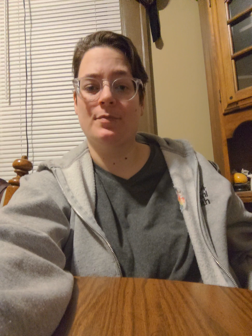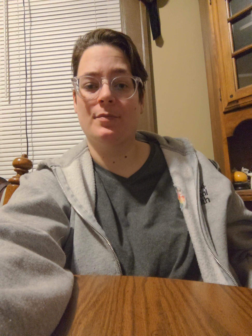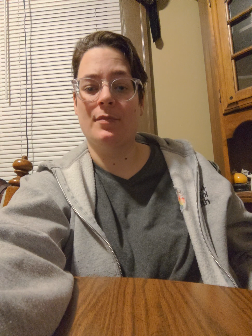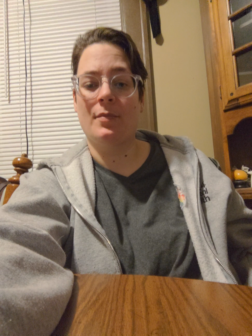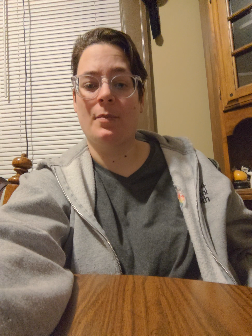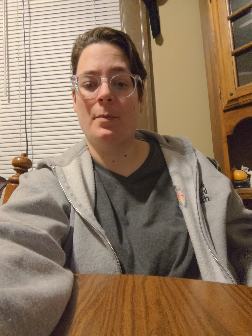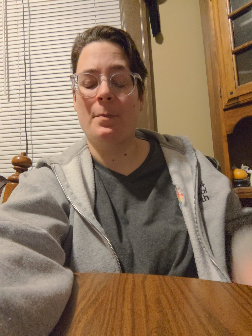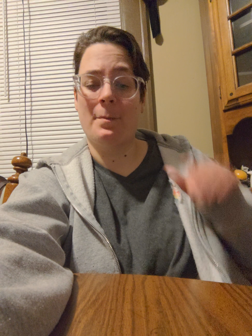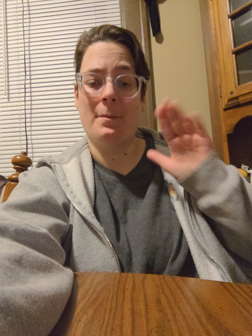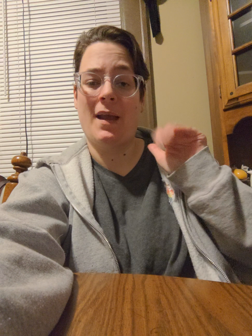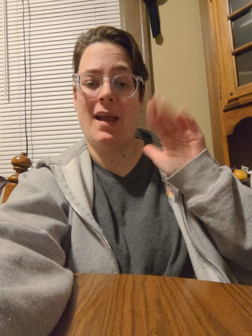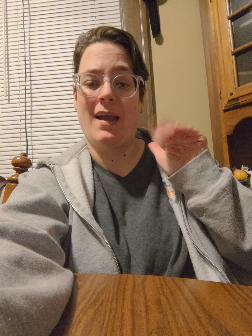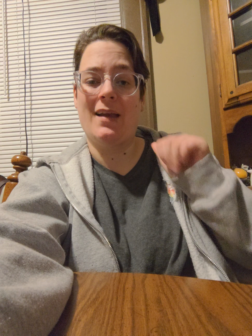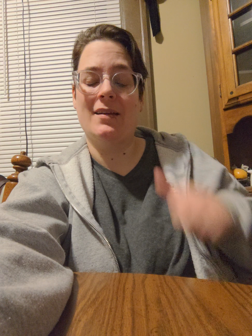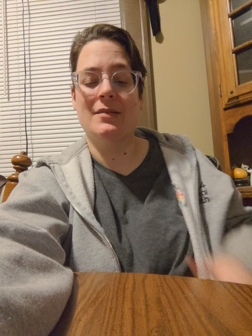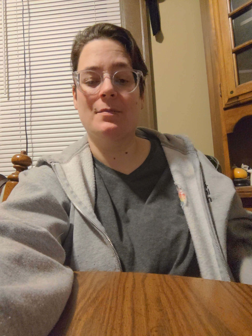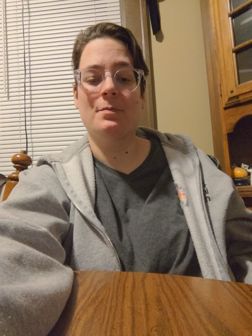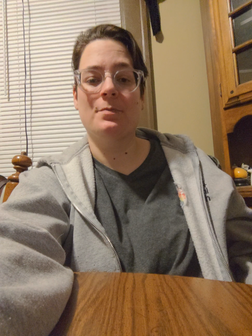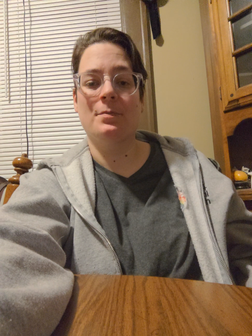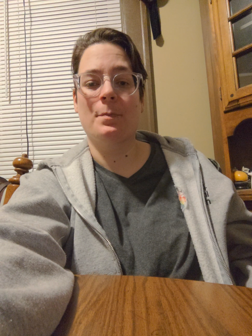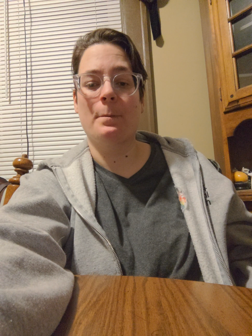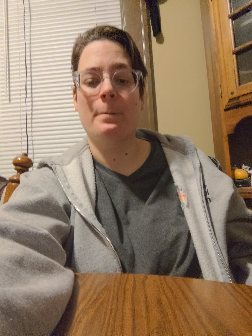bye